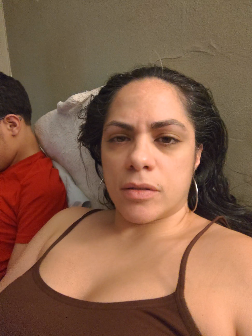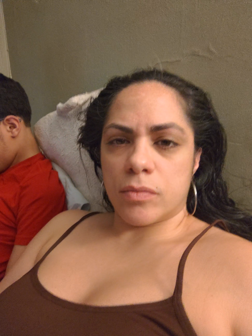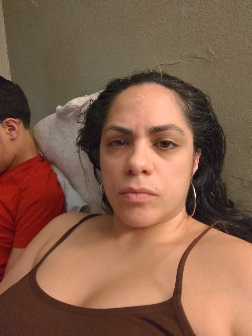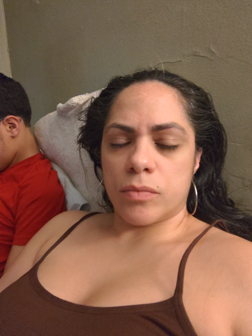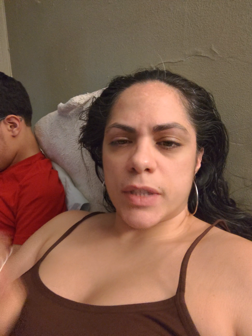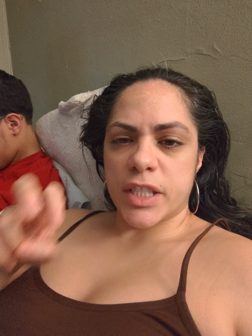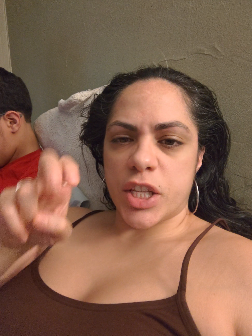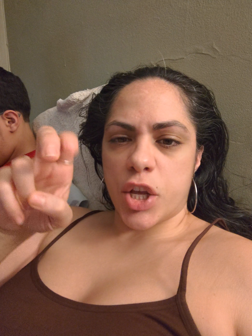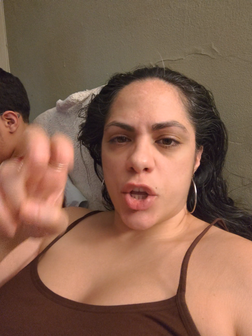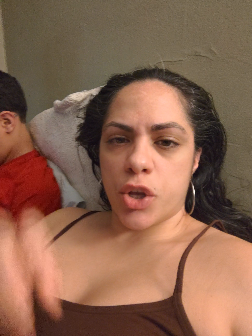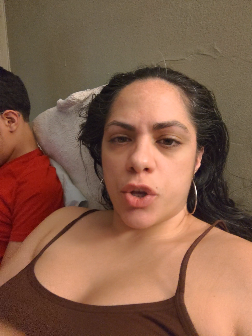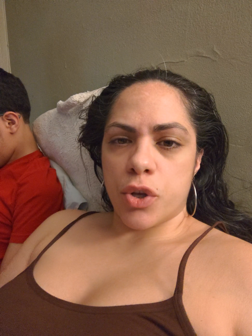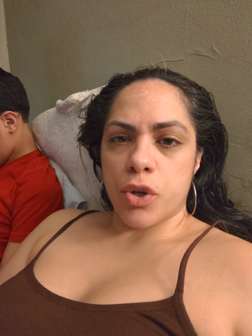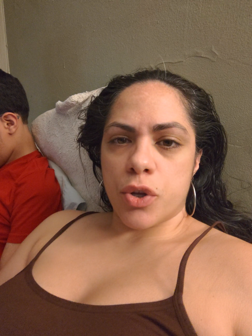stairs